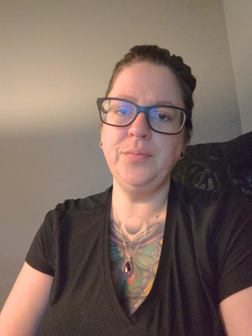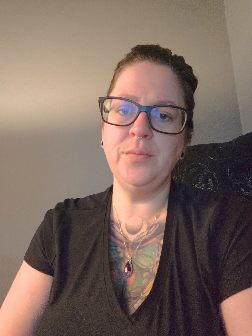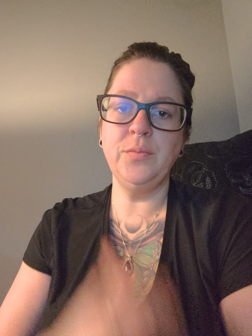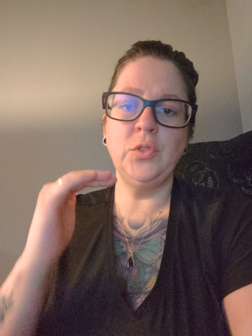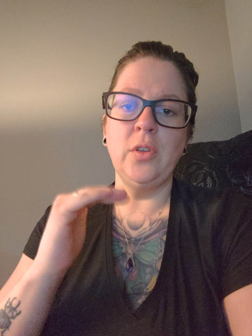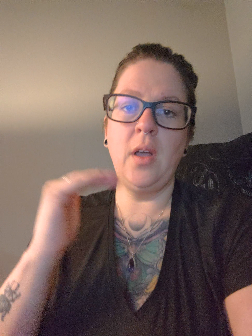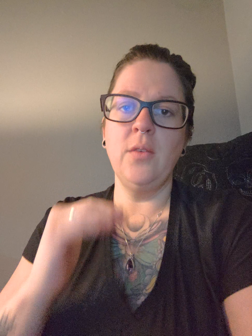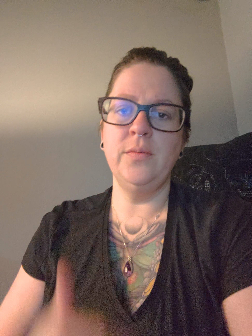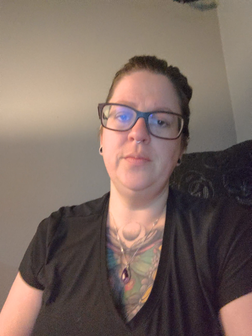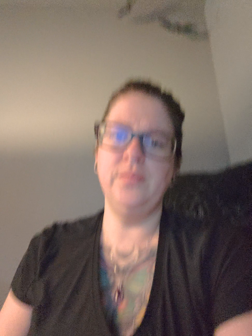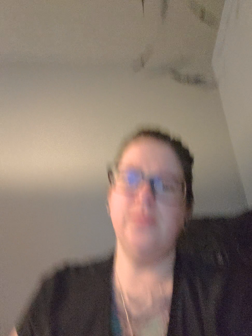child